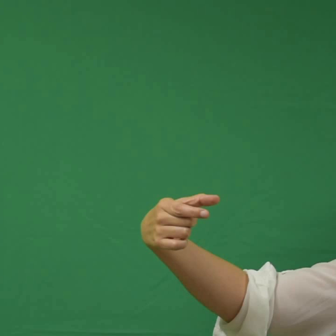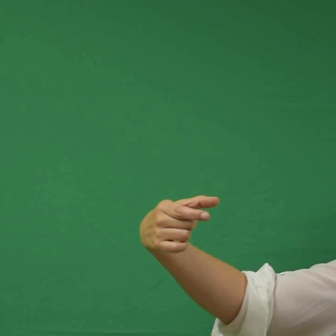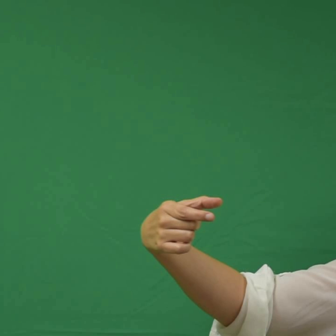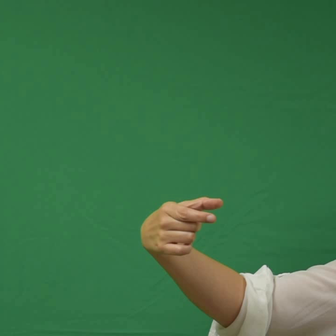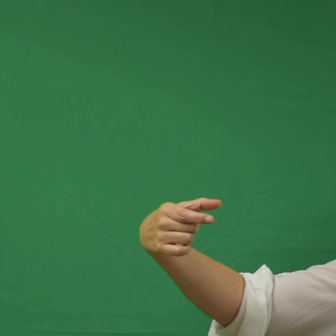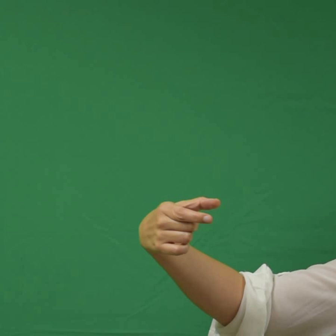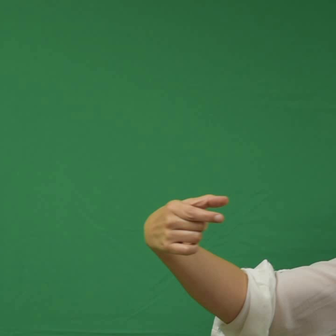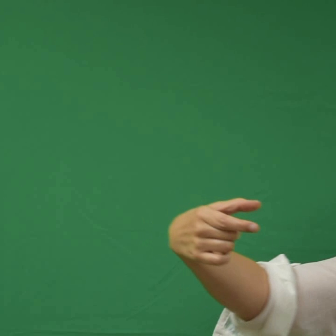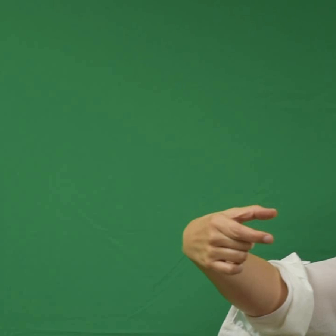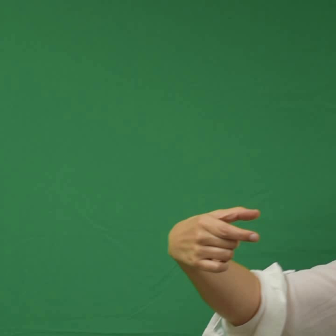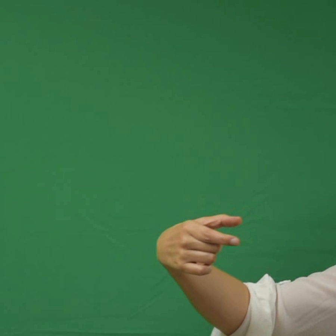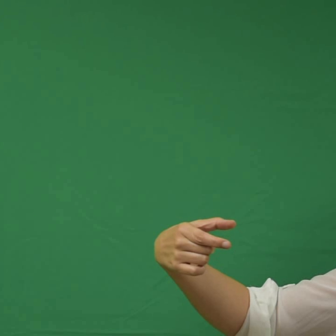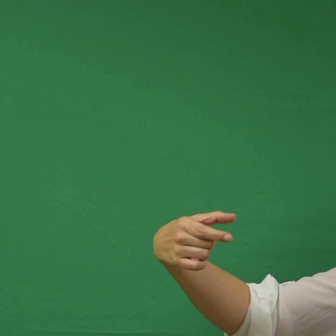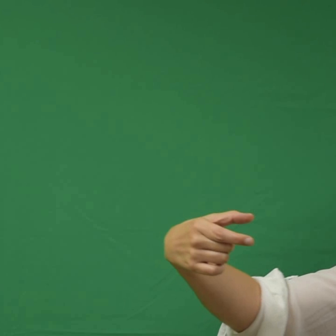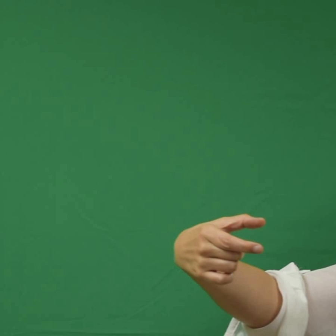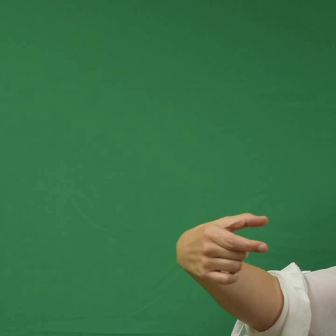X